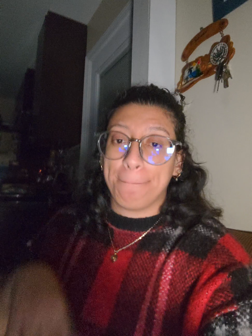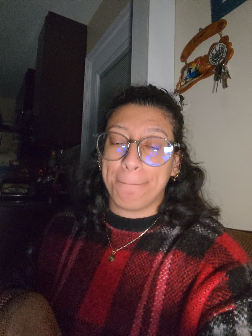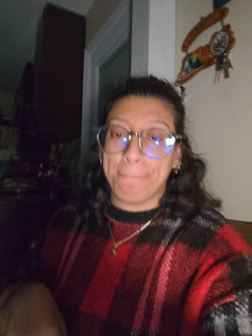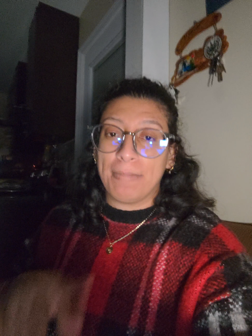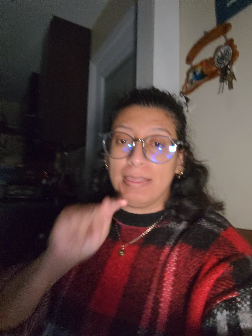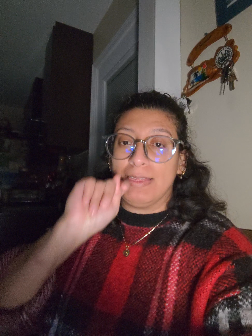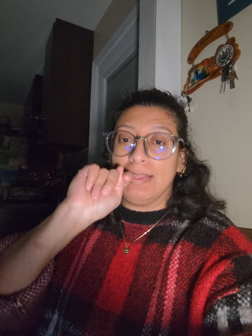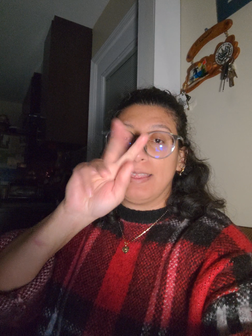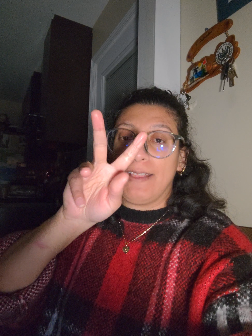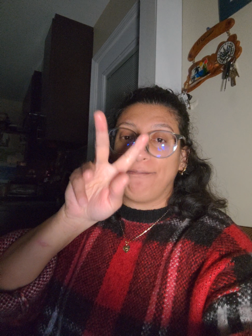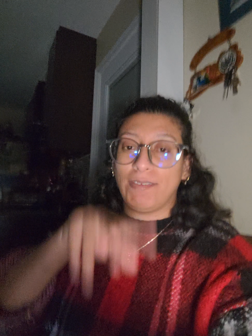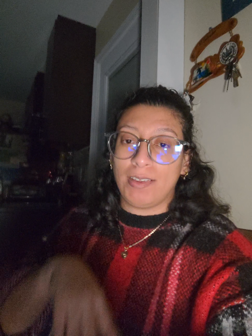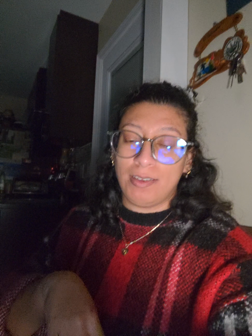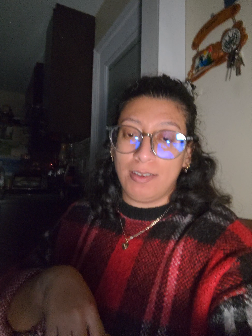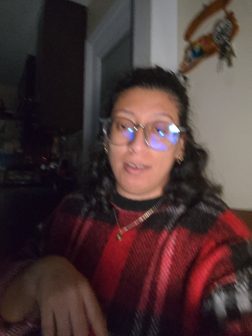TV